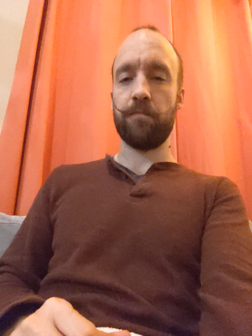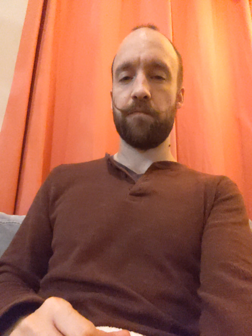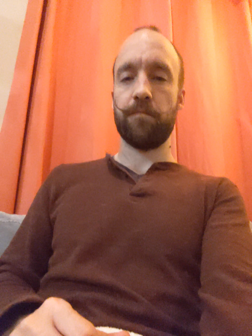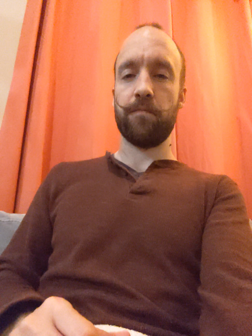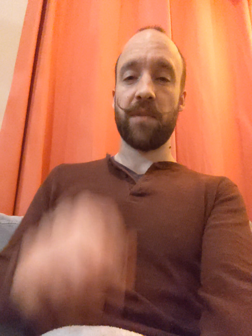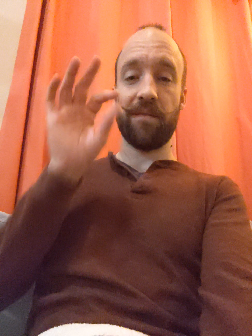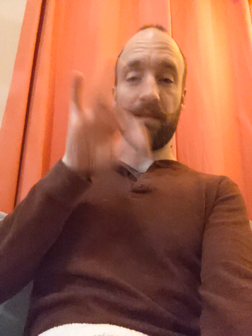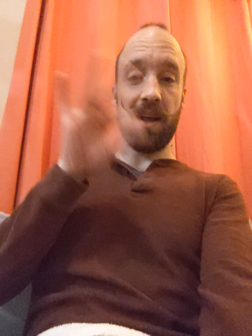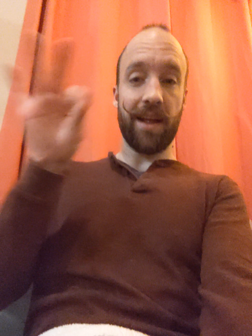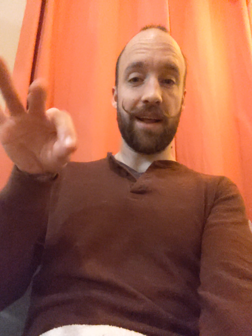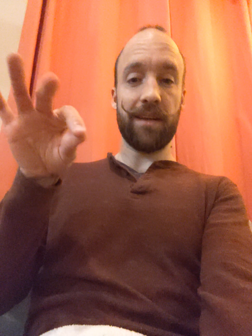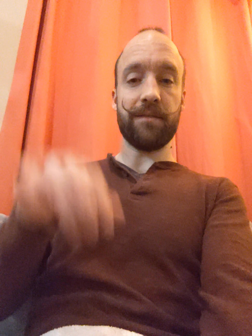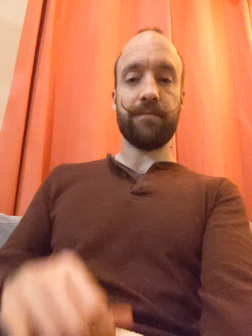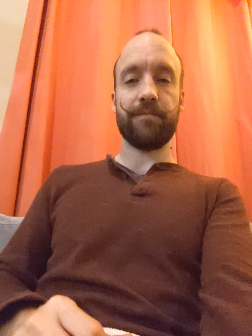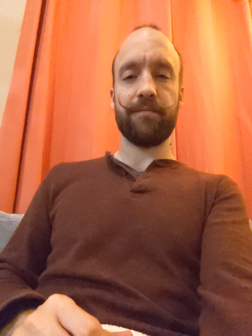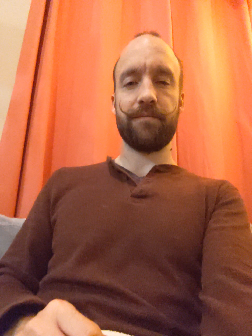french fries